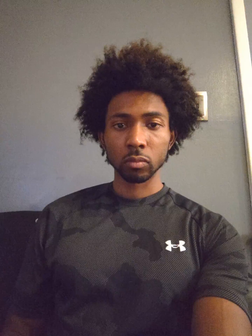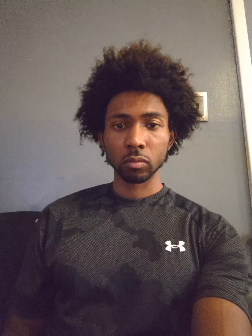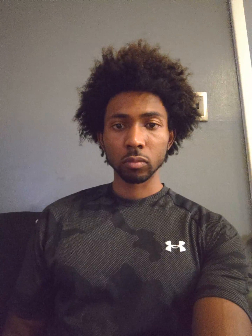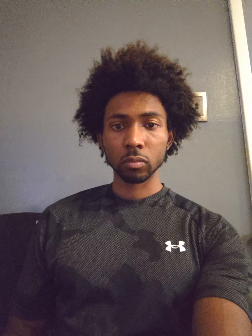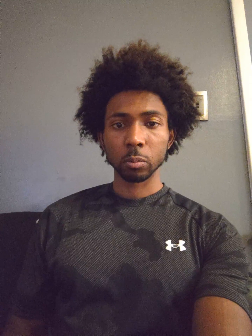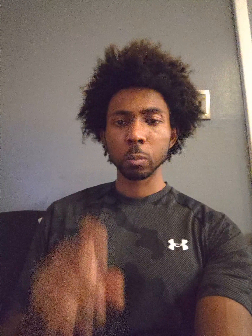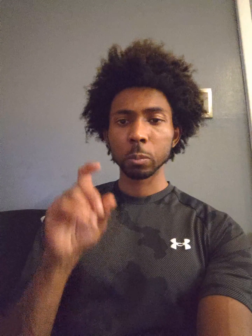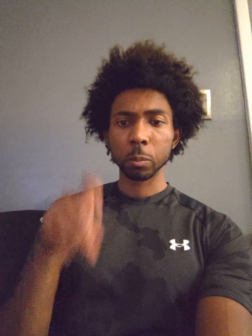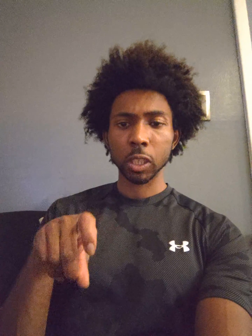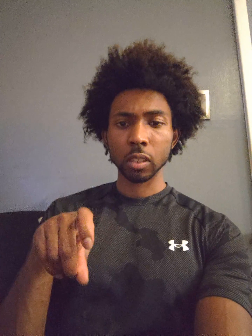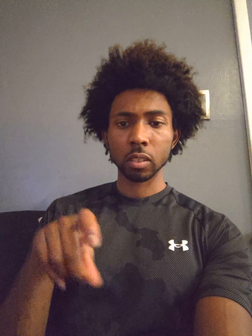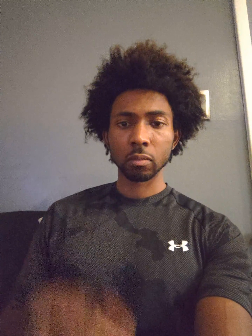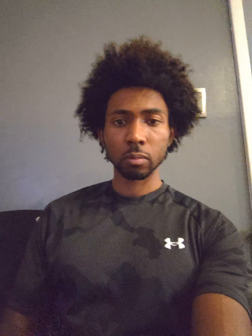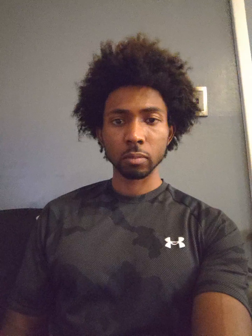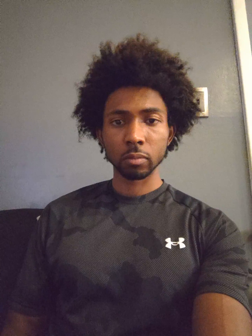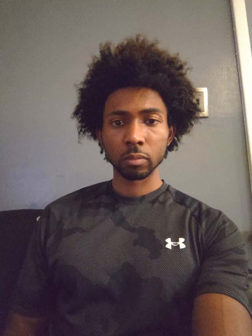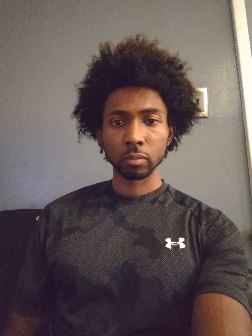must